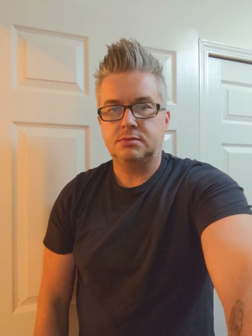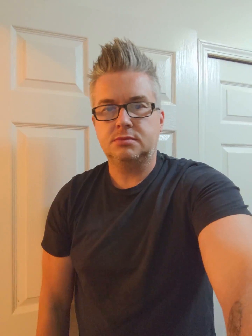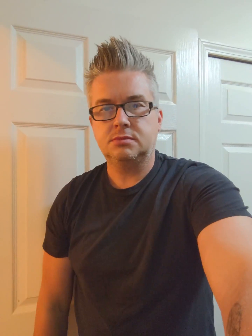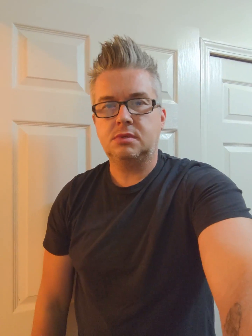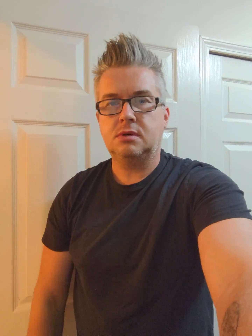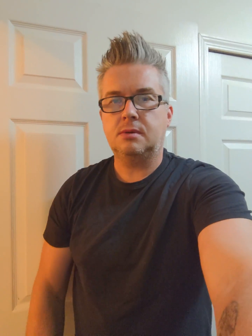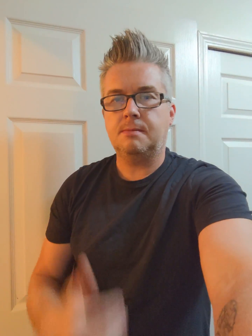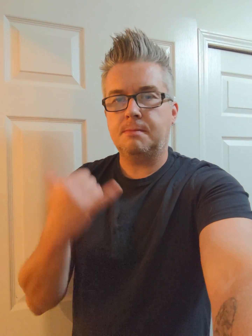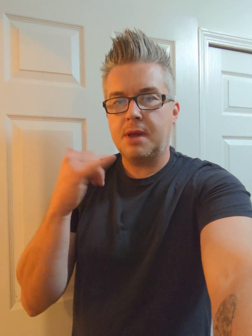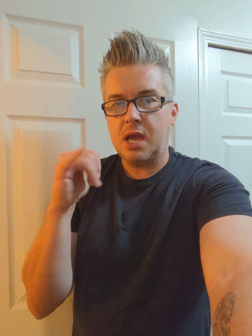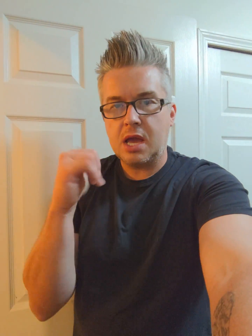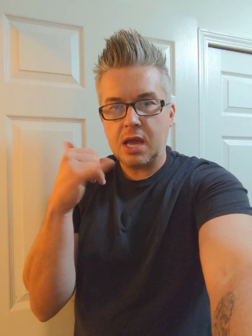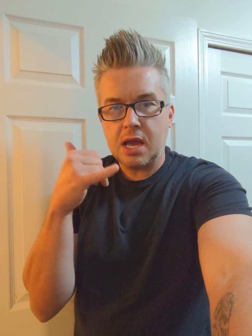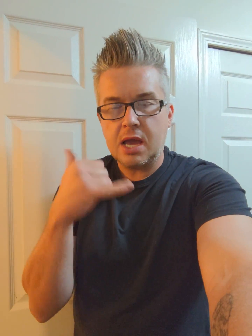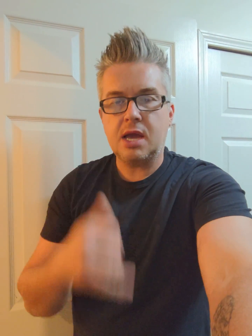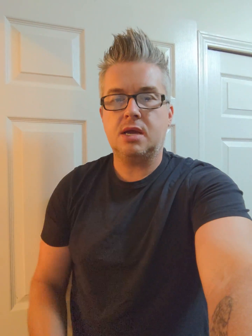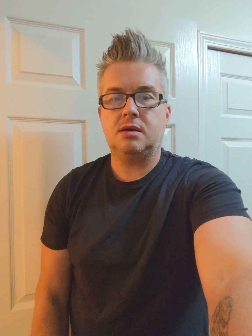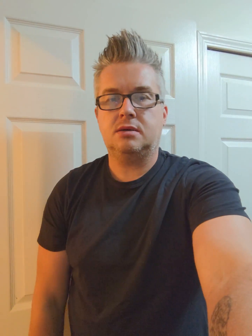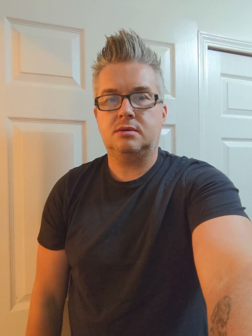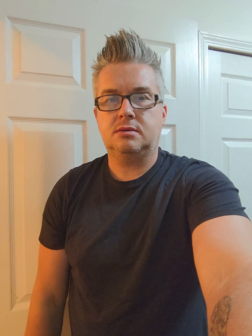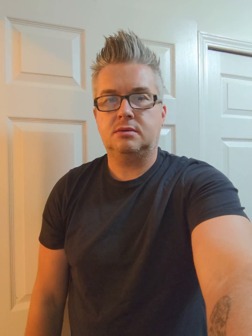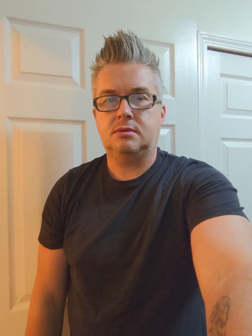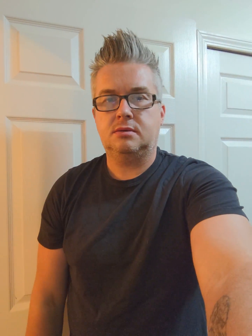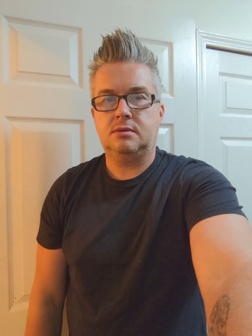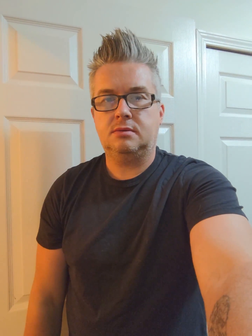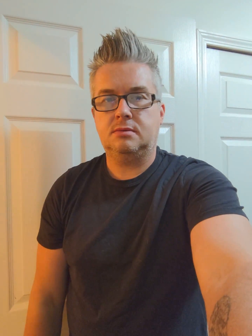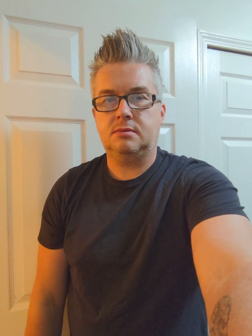party